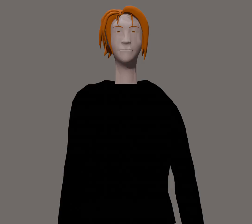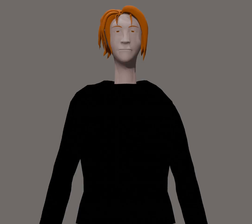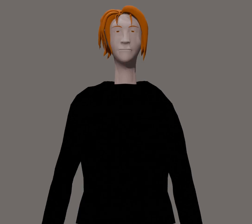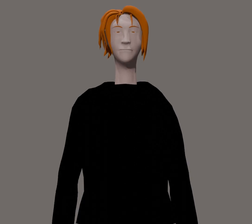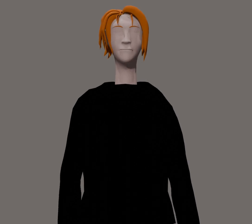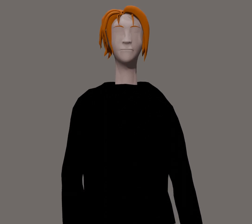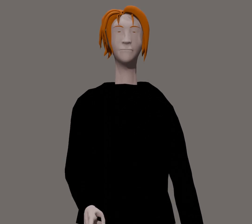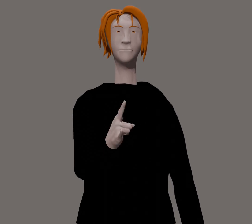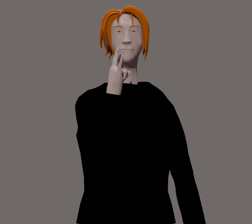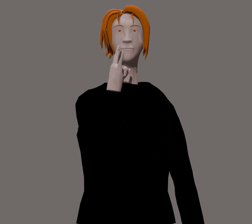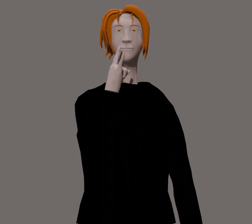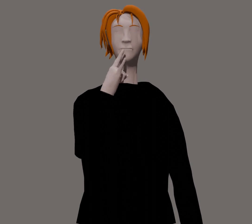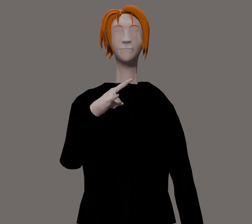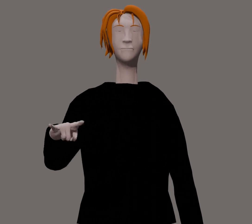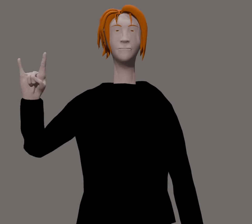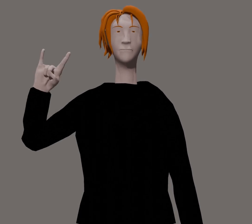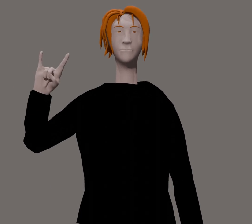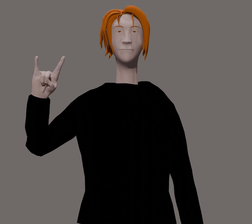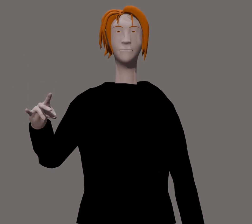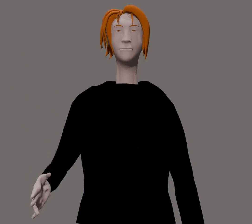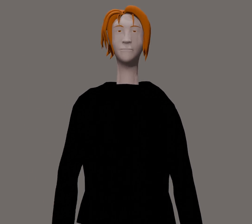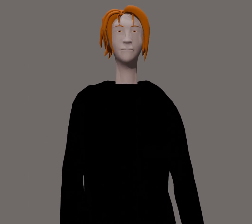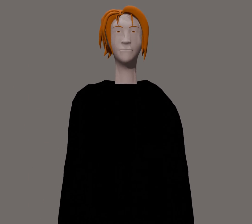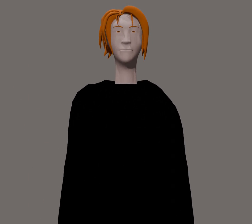Cold Shoulder